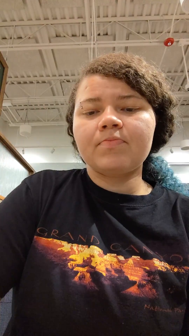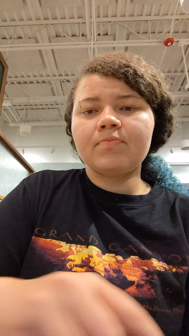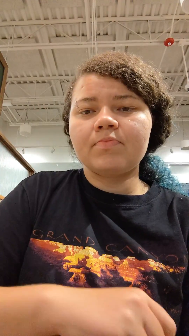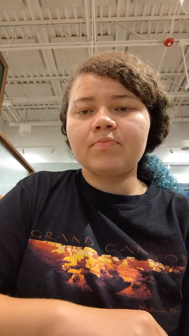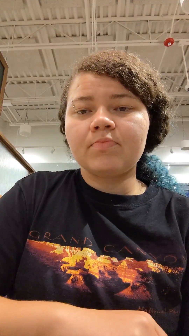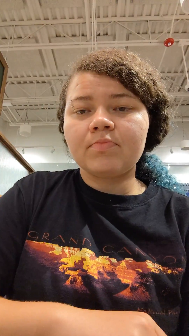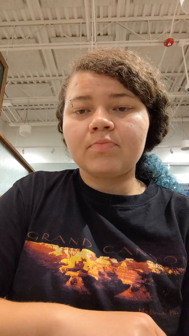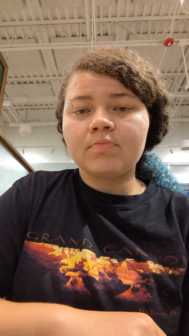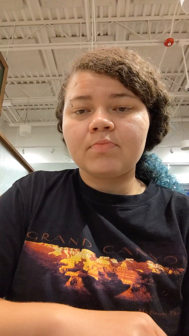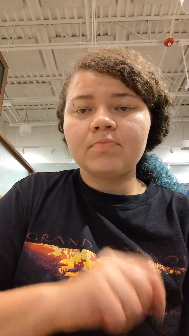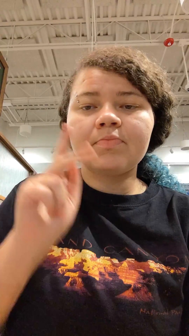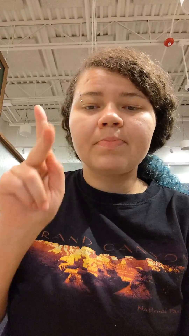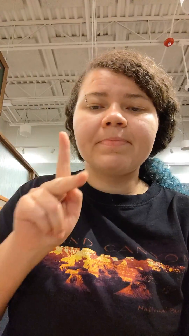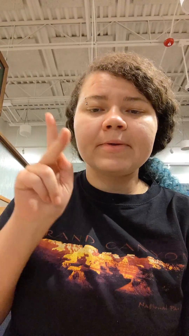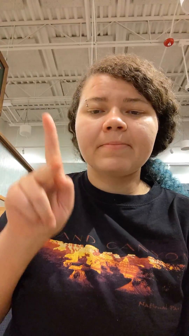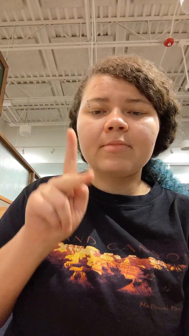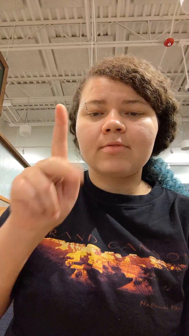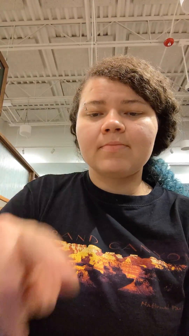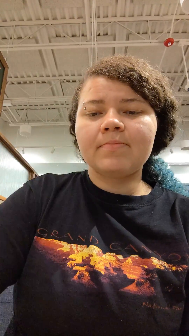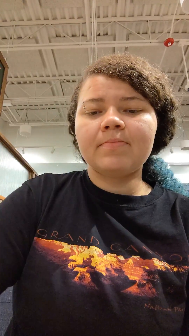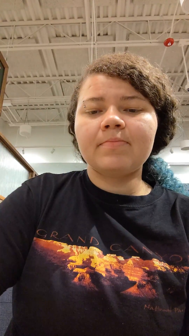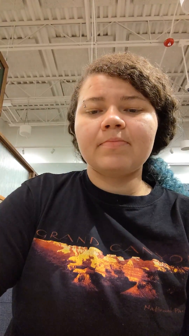people